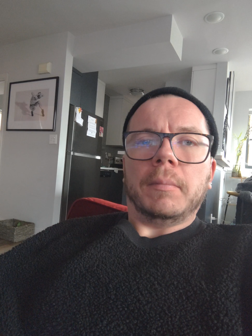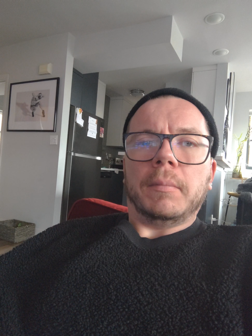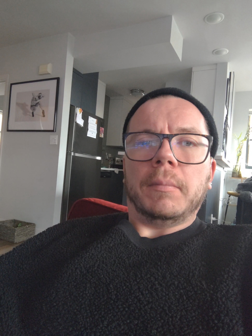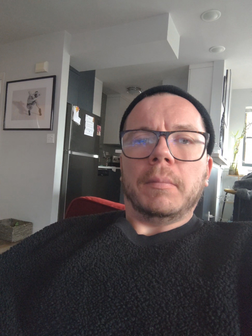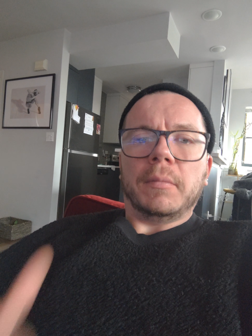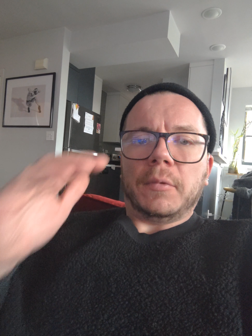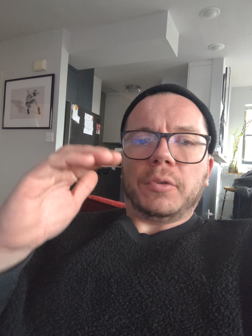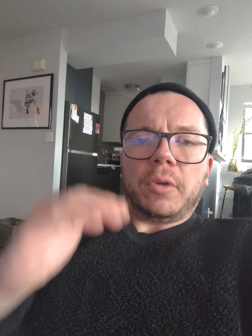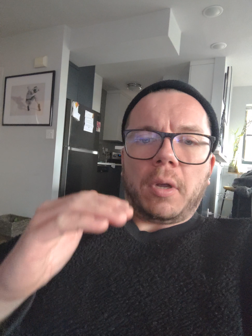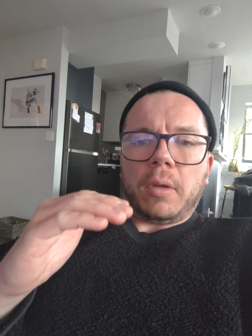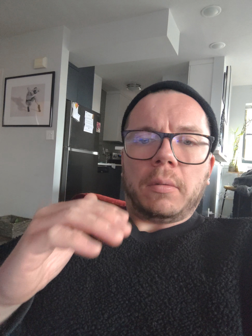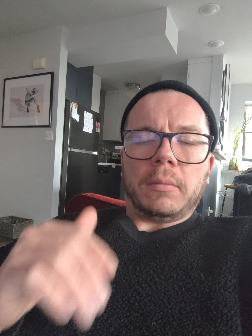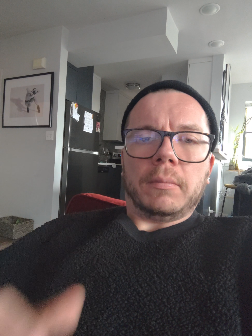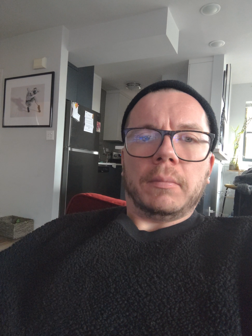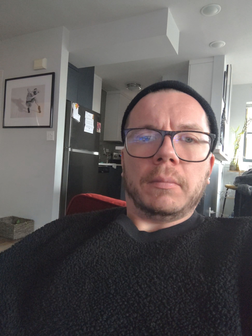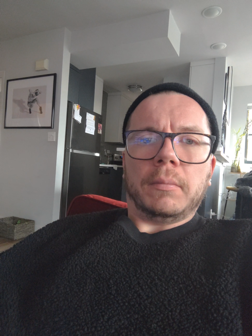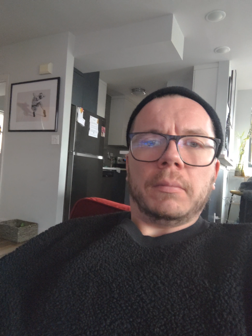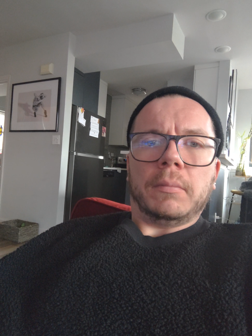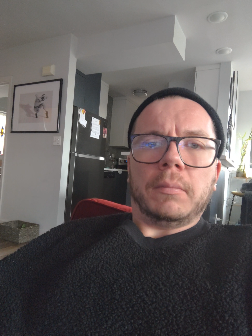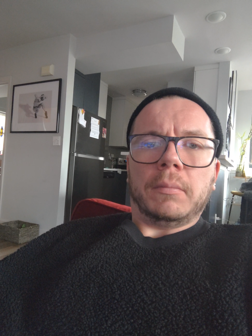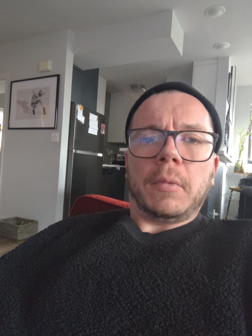child